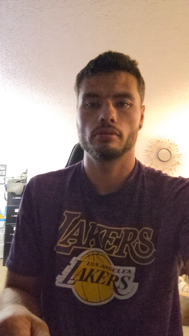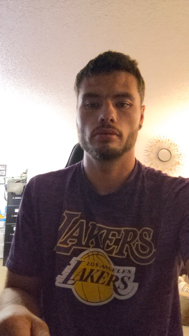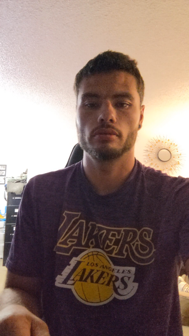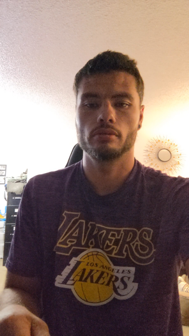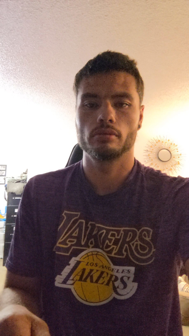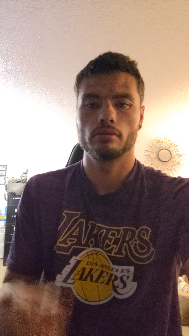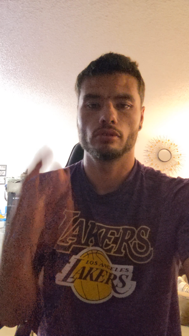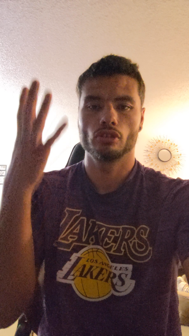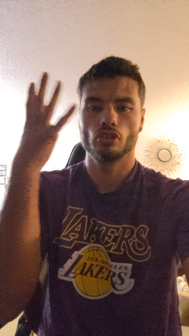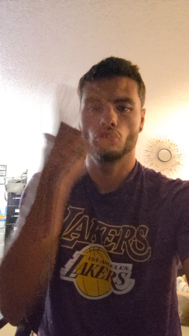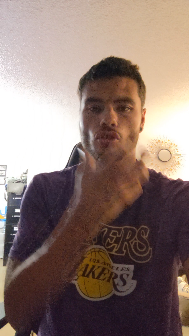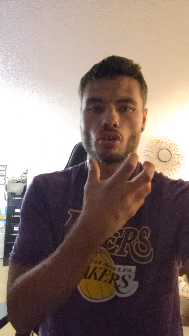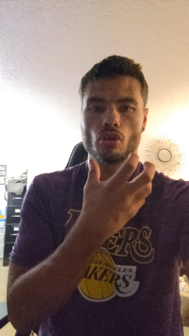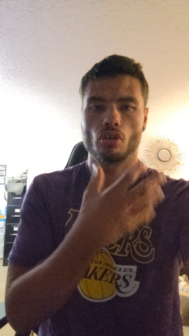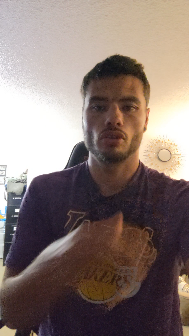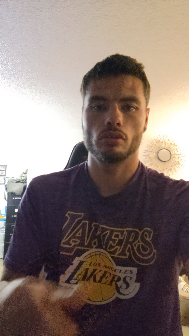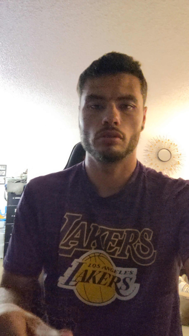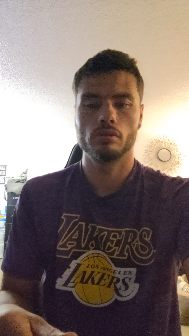dark